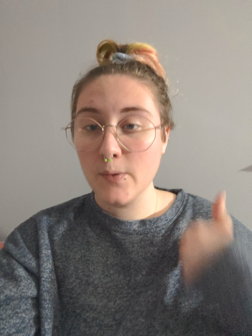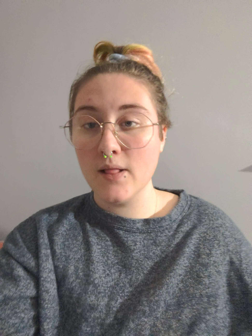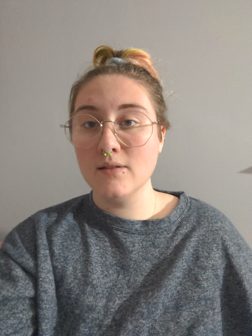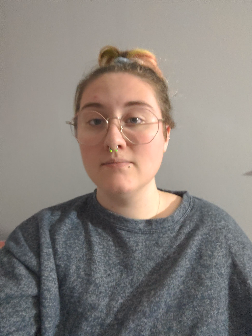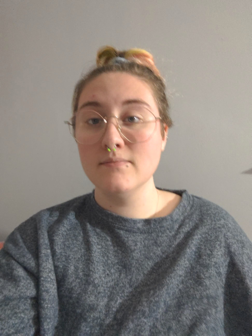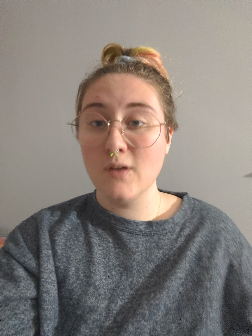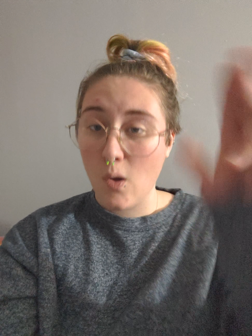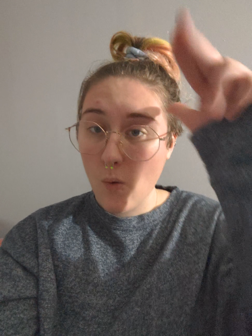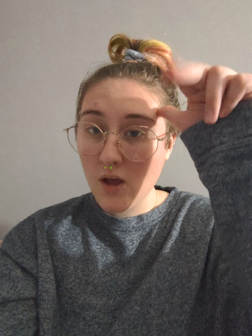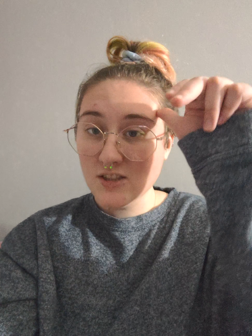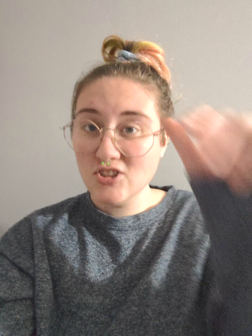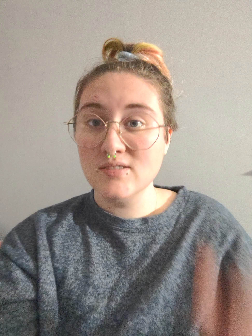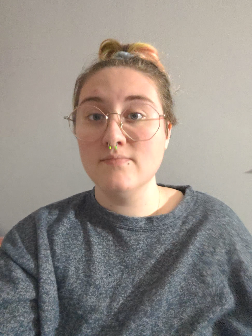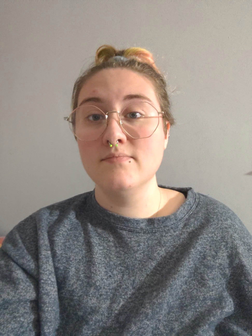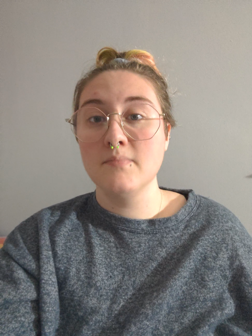horse